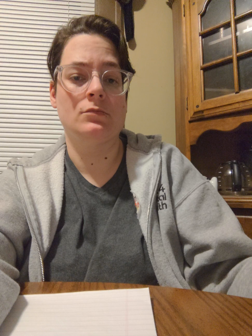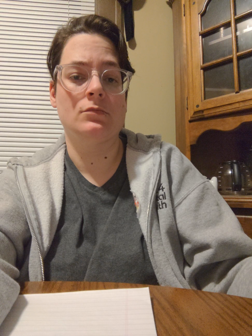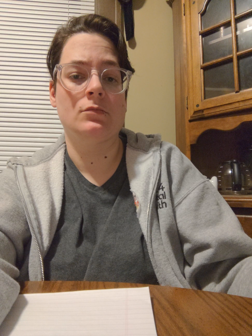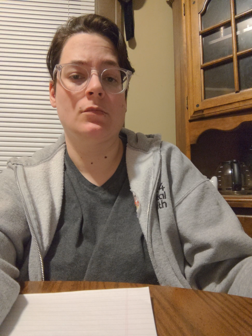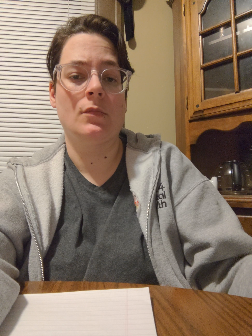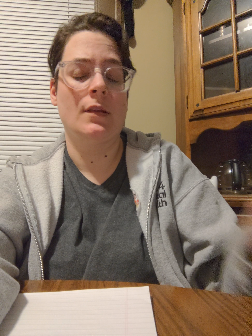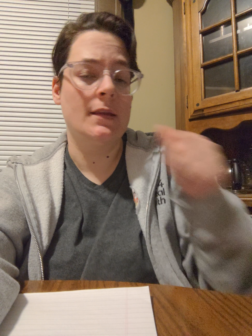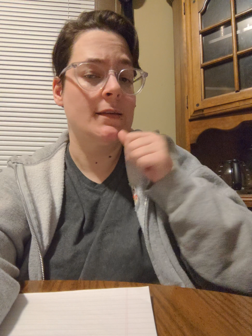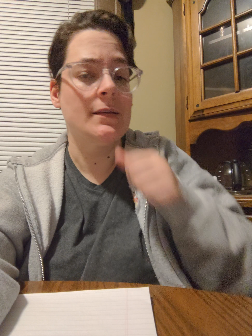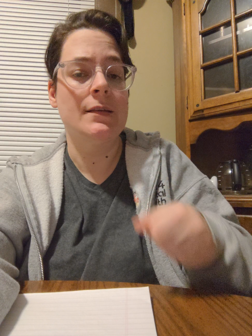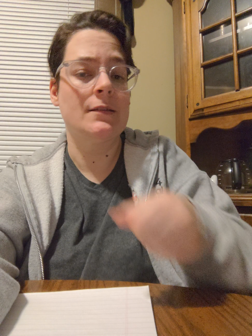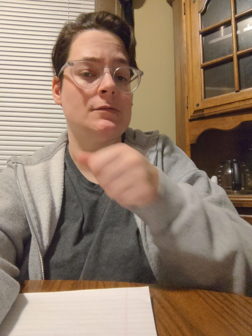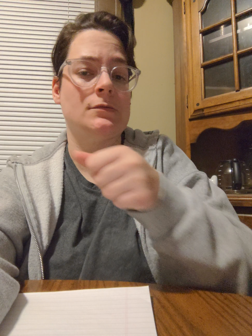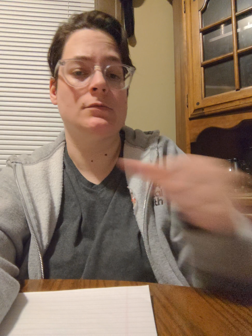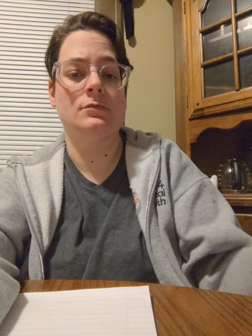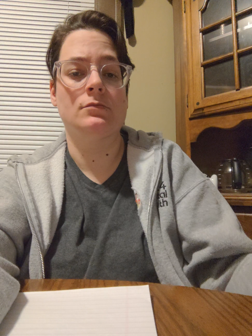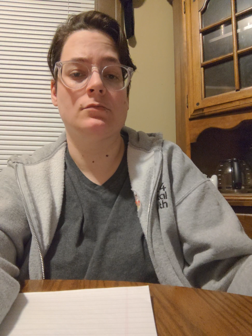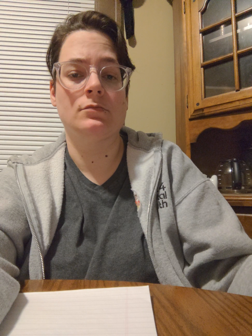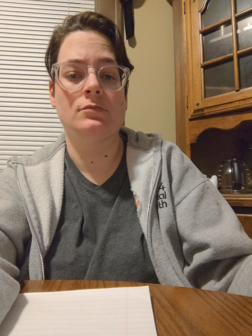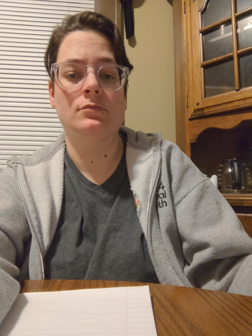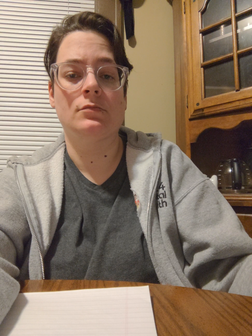hide